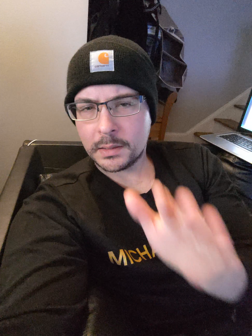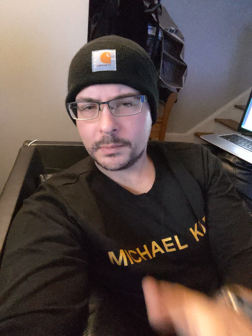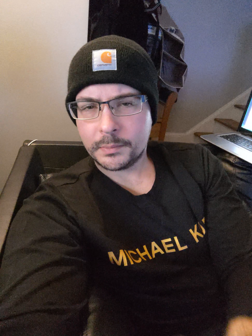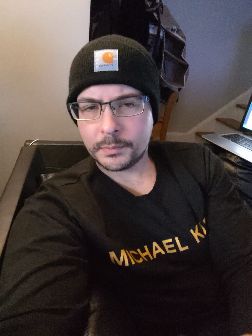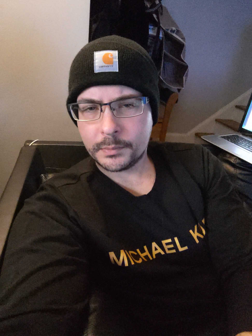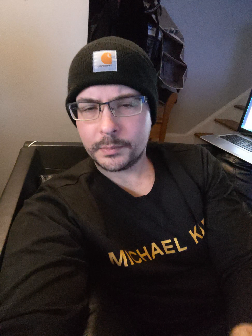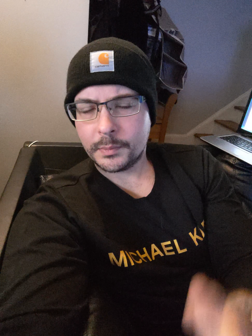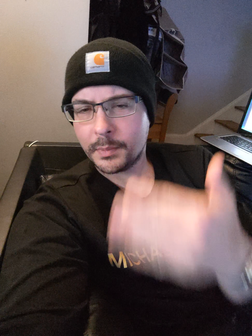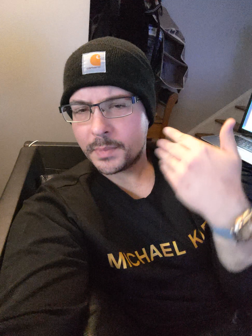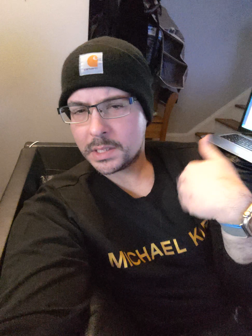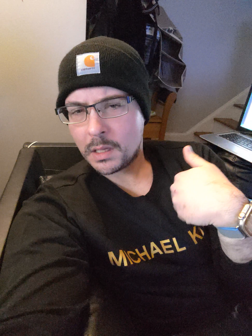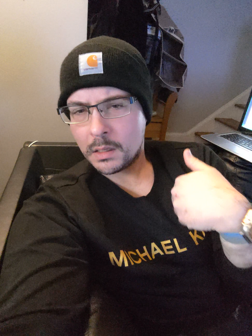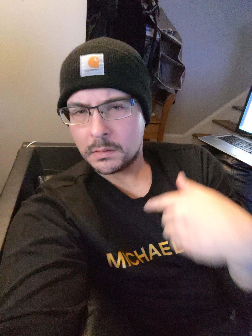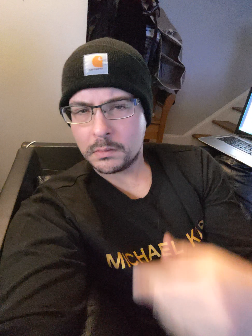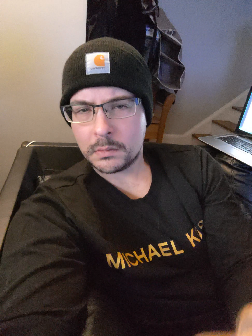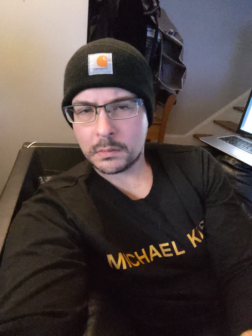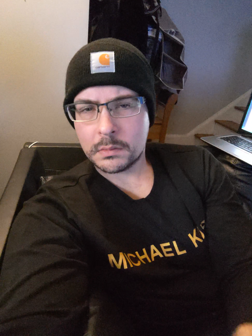beside